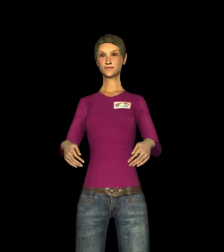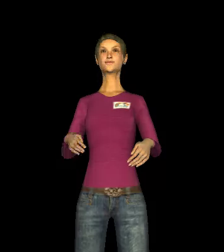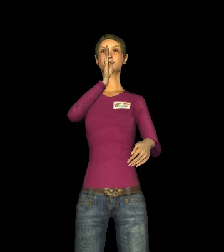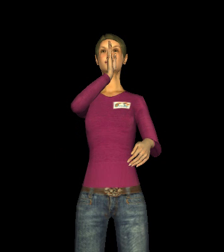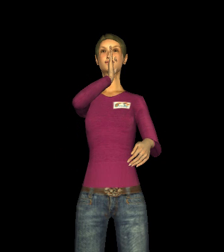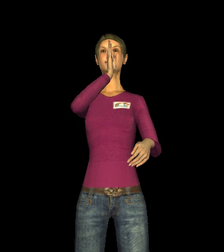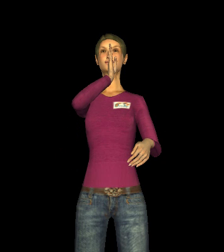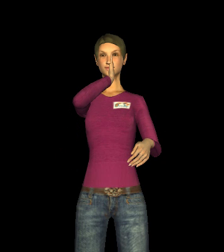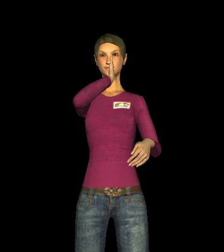الظهيرة